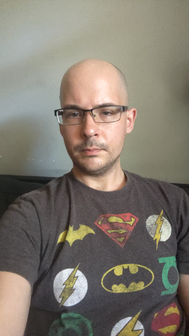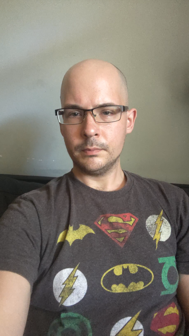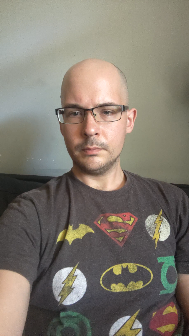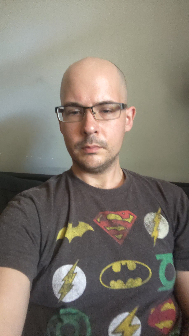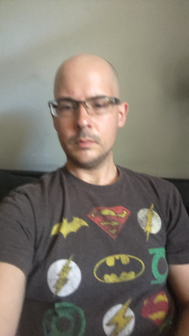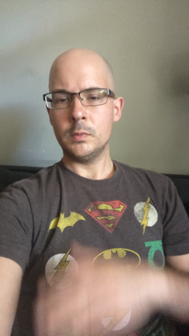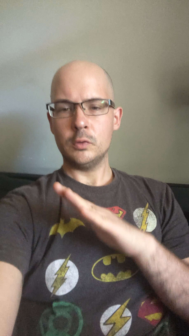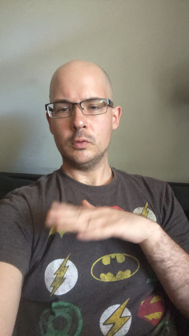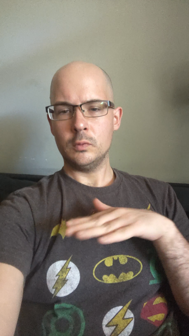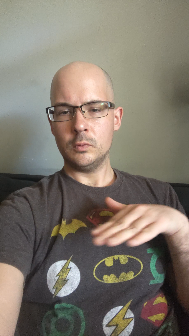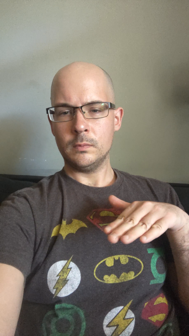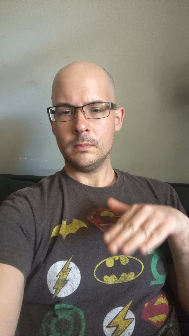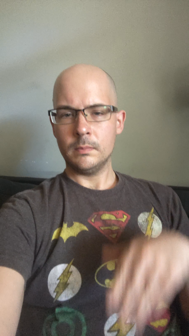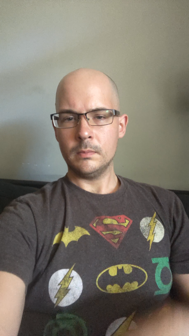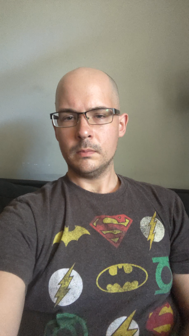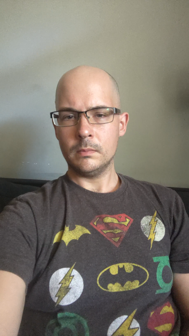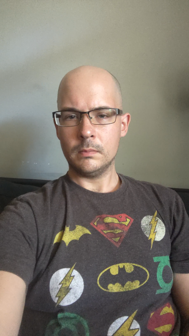children